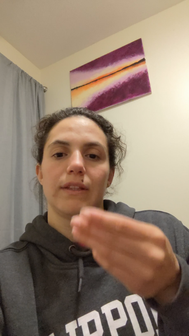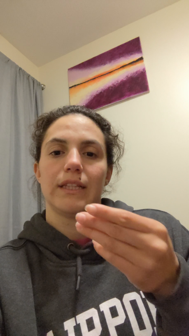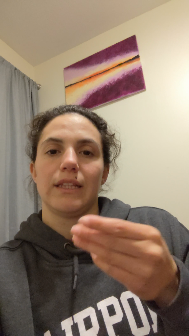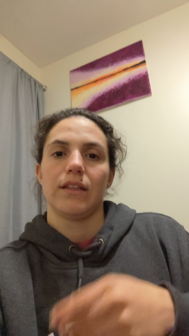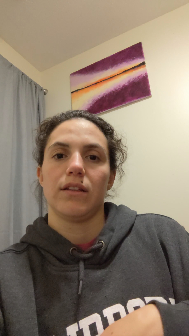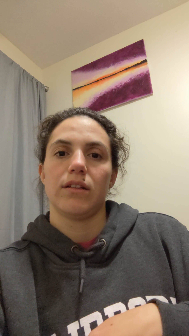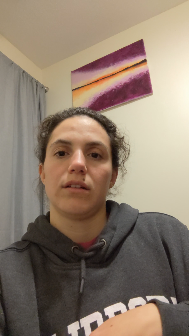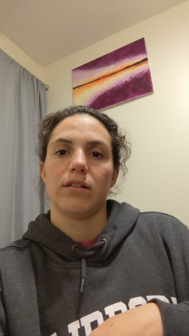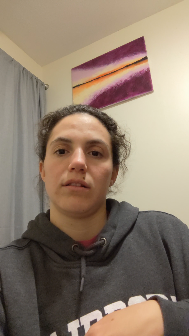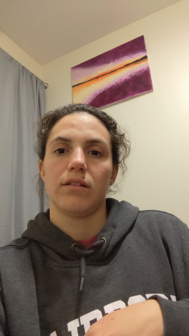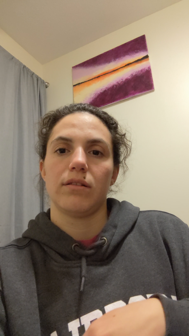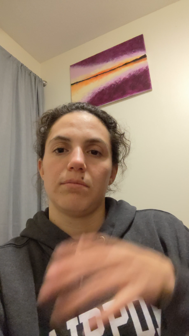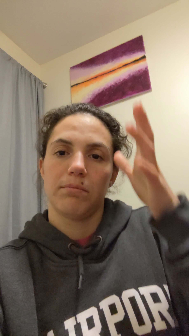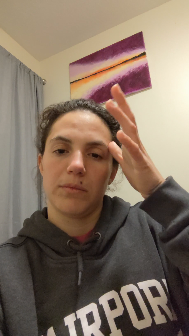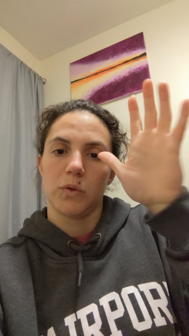moose